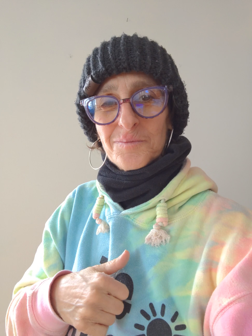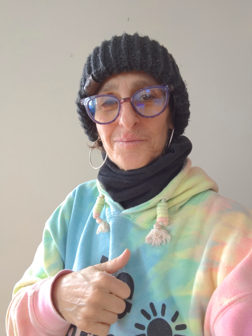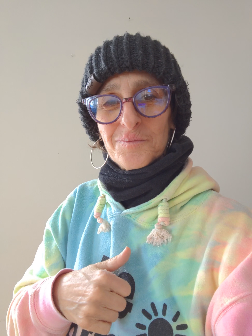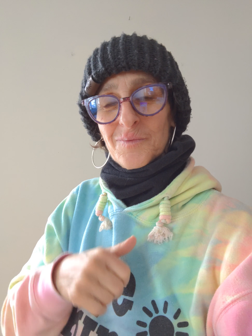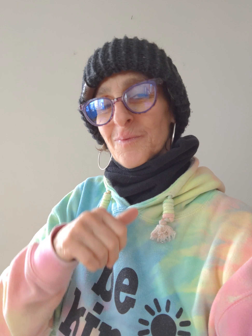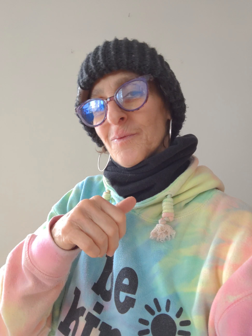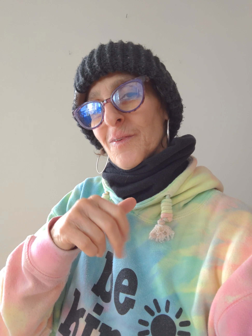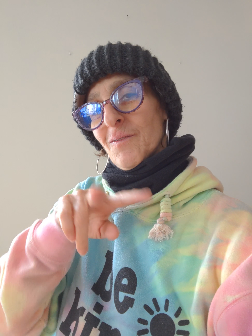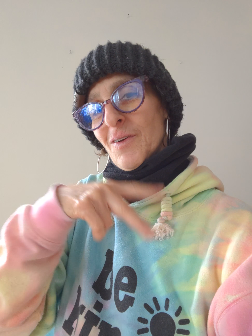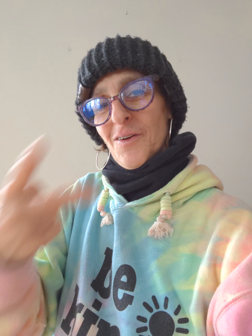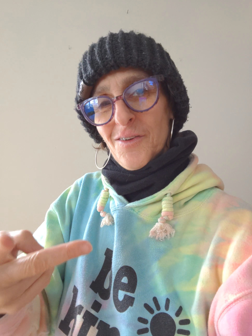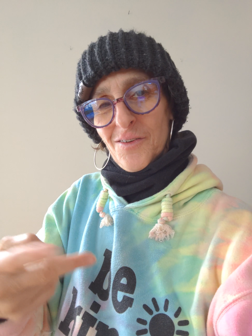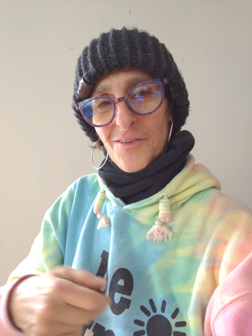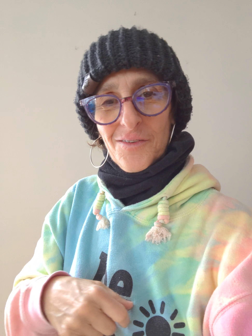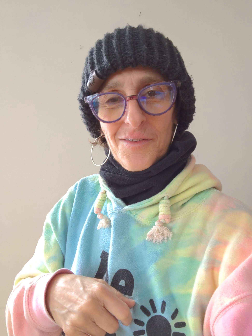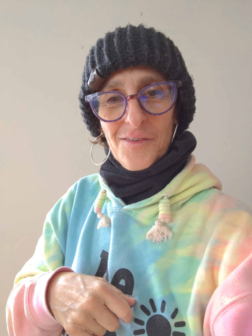fall